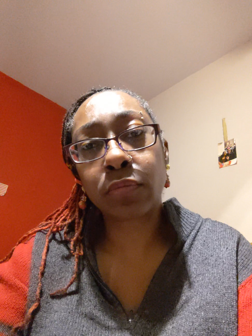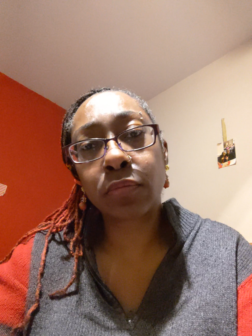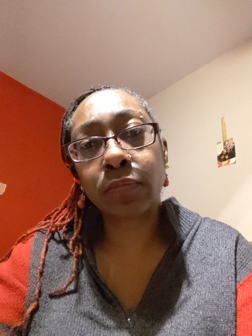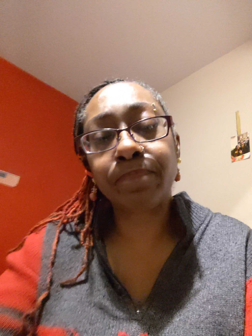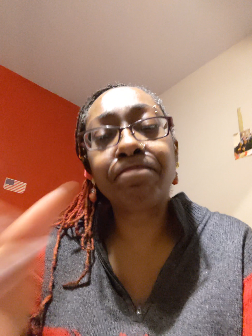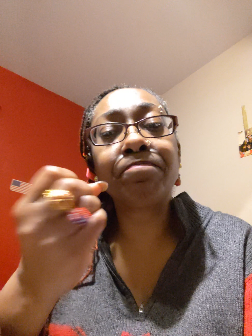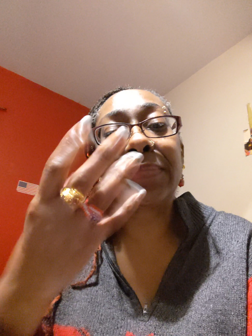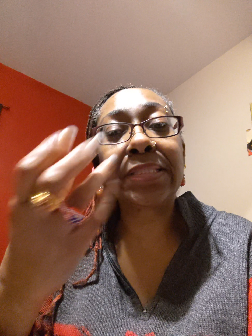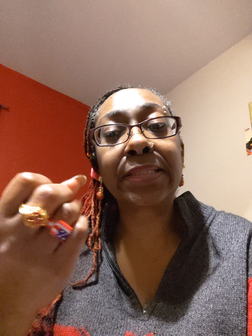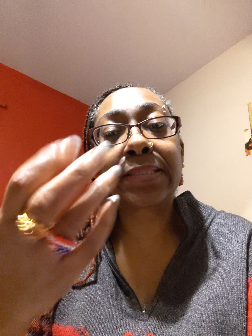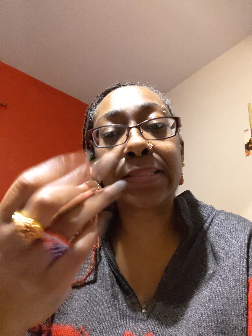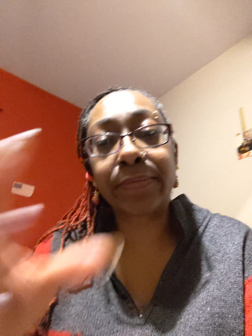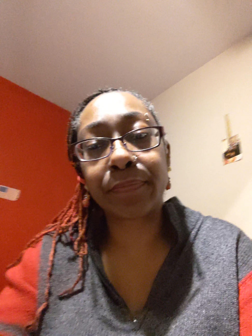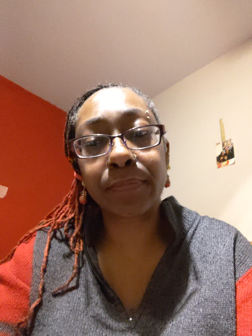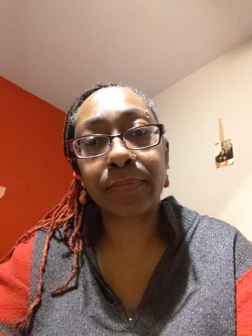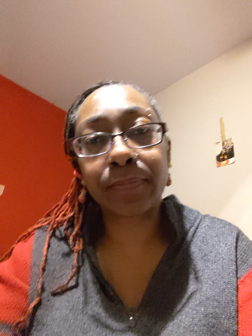many